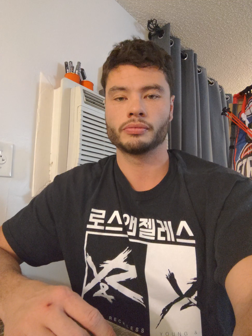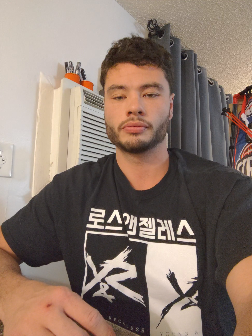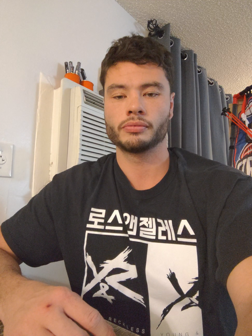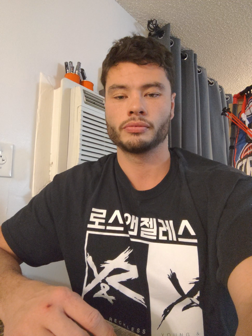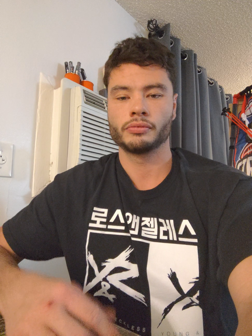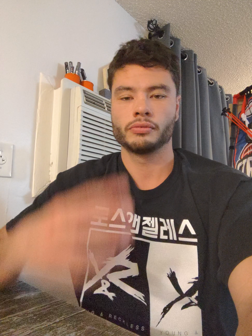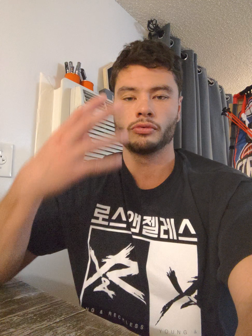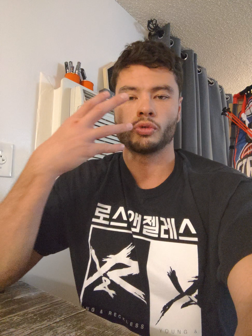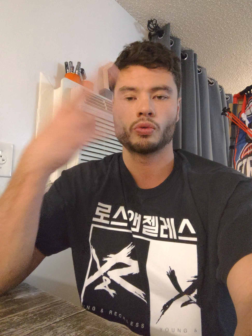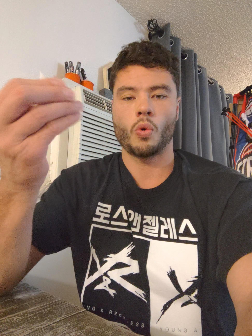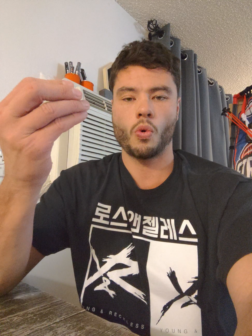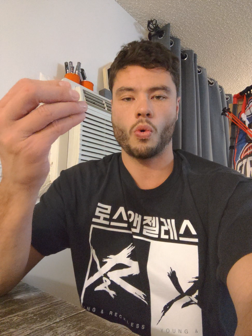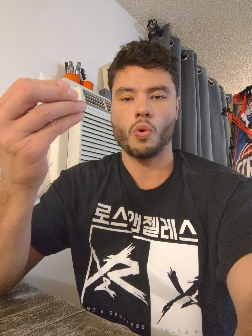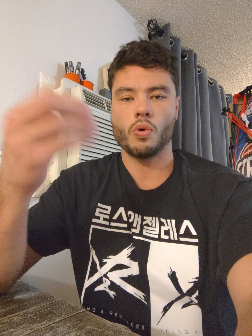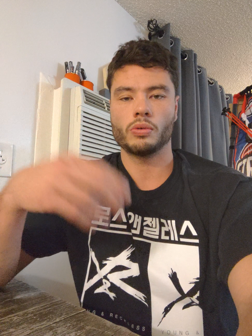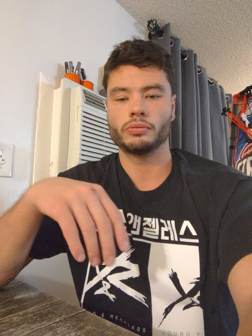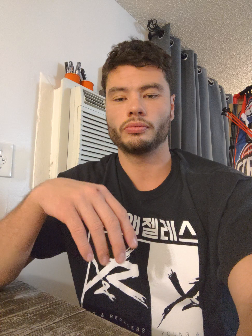go